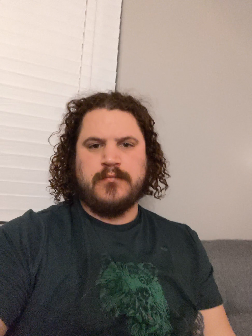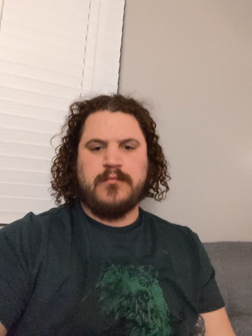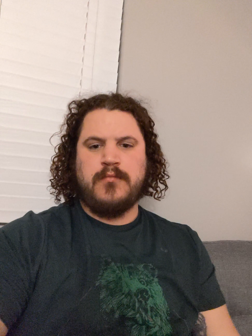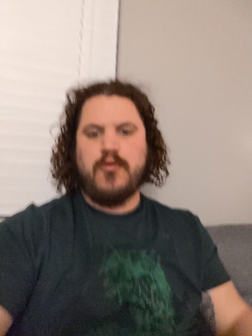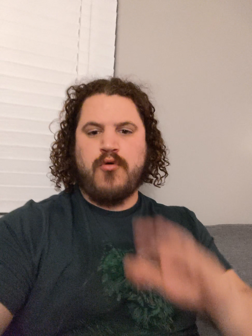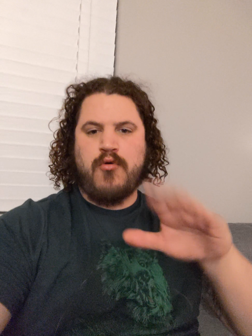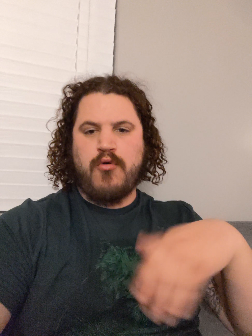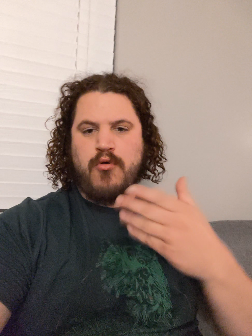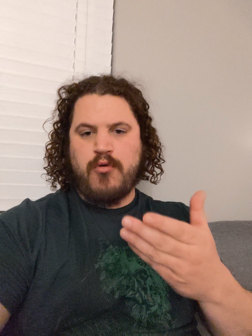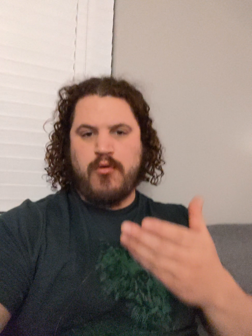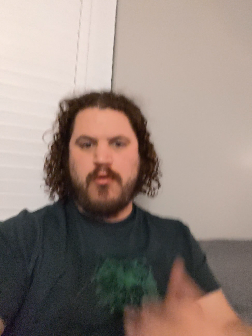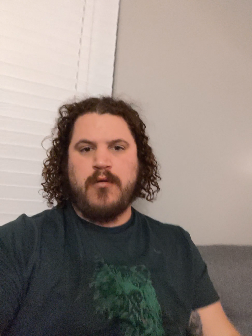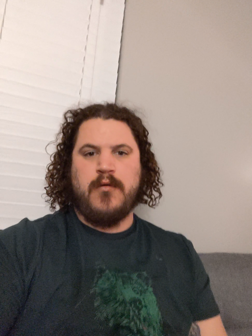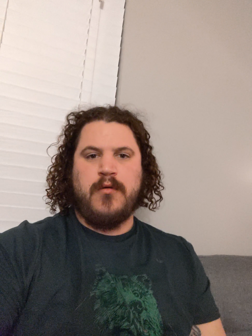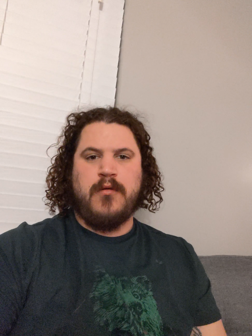all